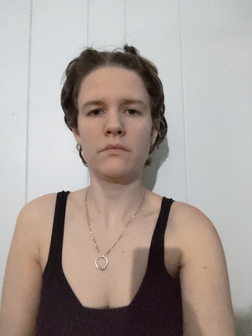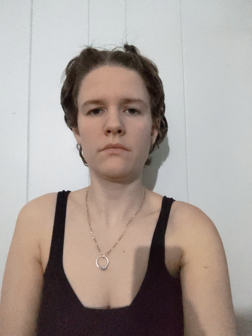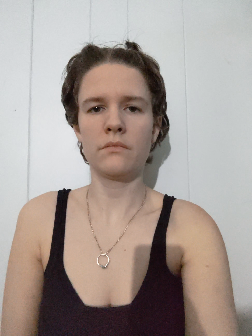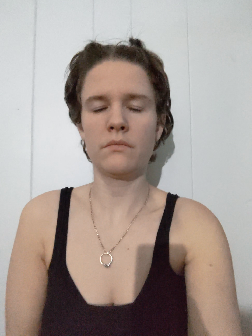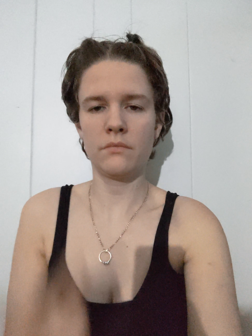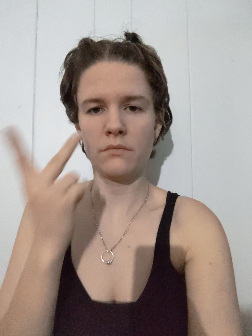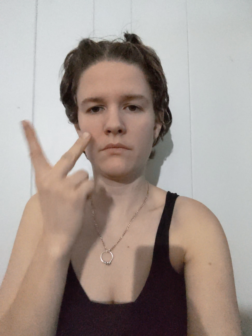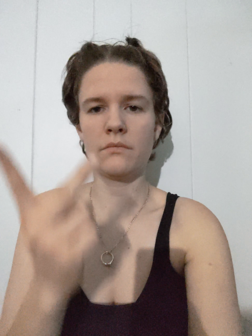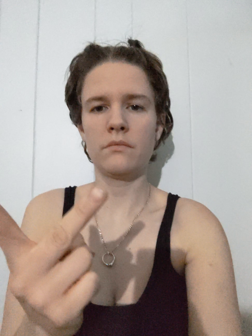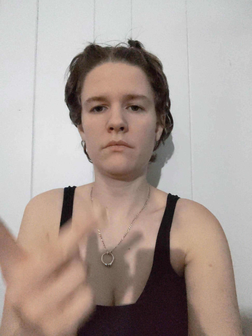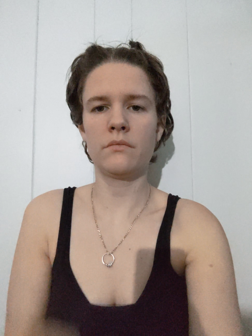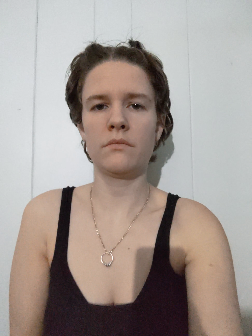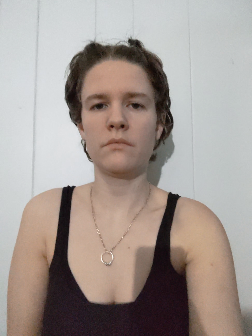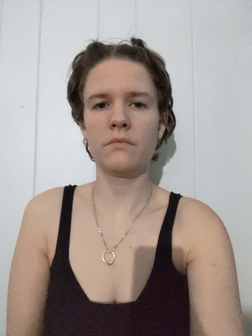see